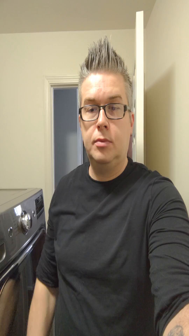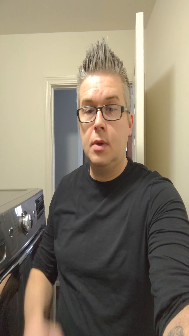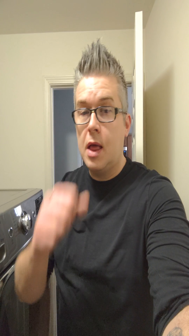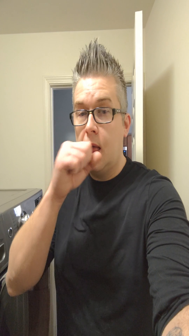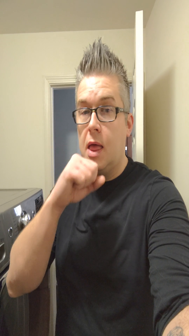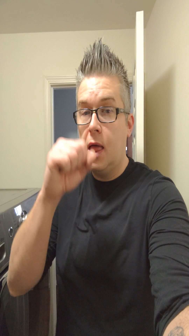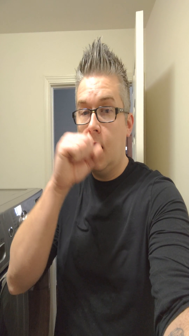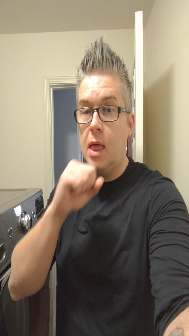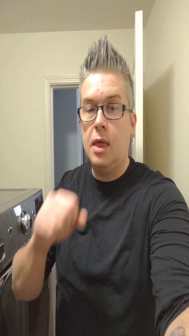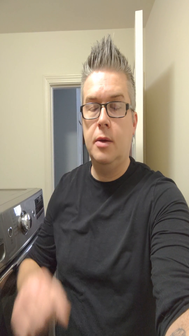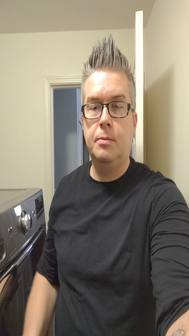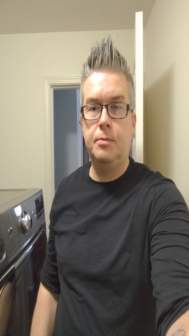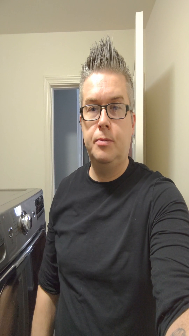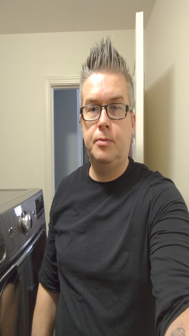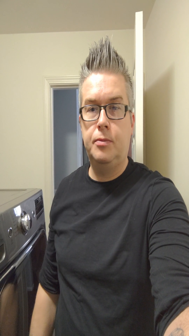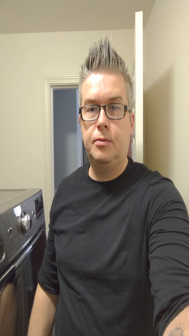ice cream